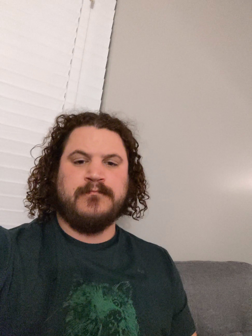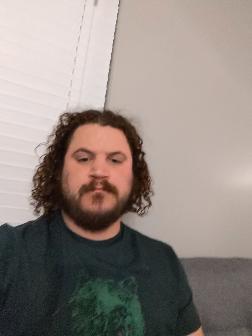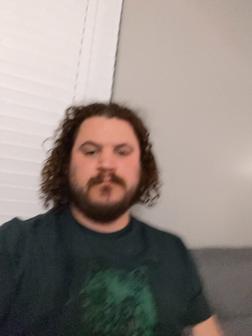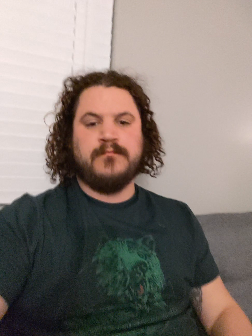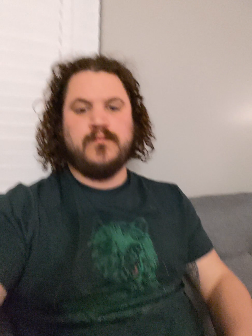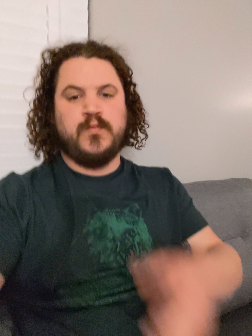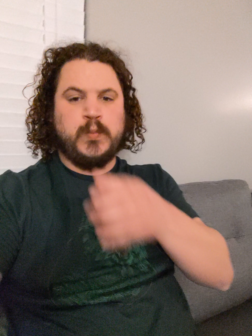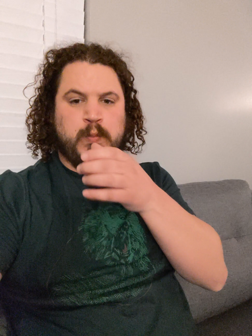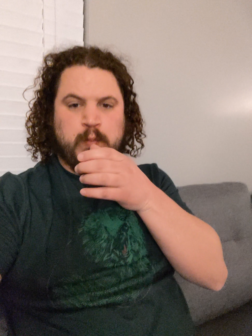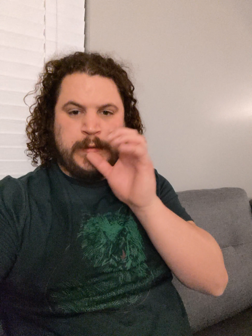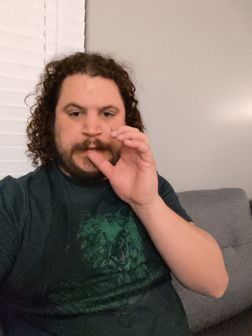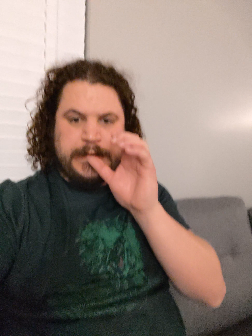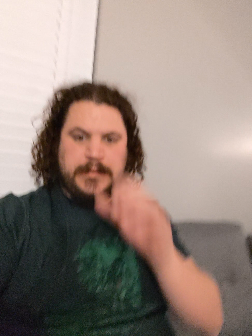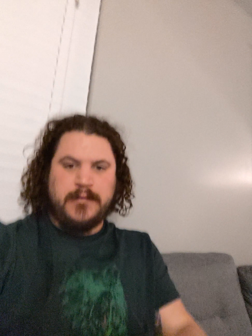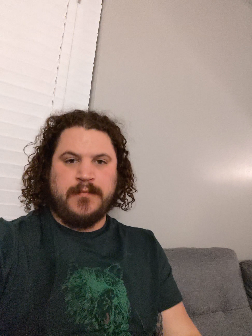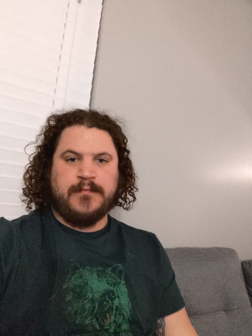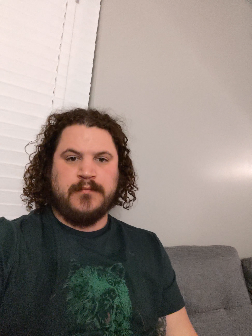drink